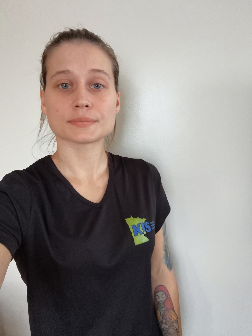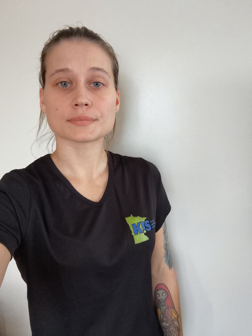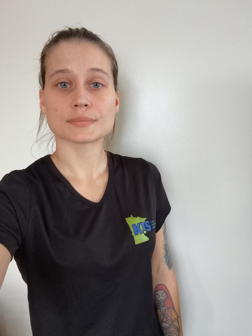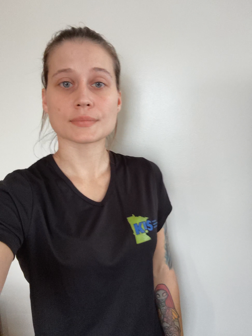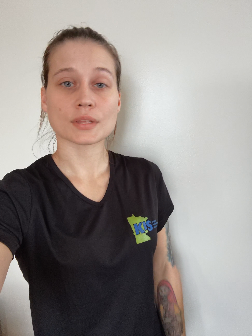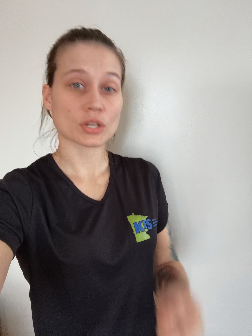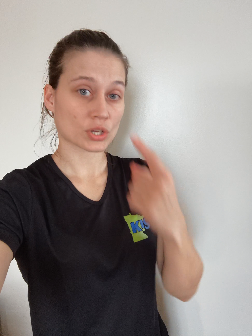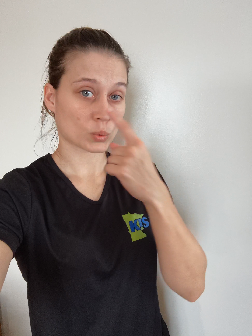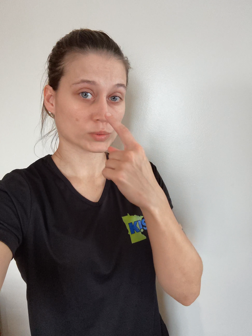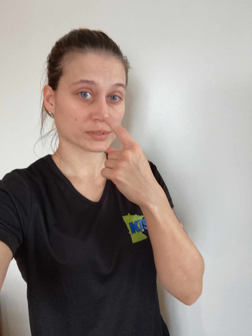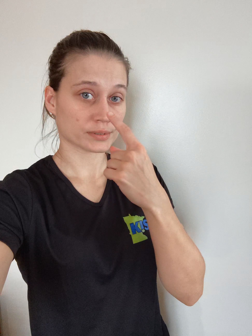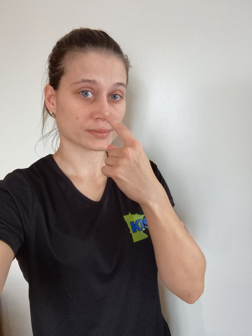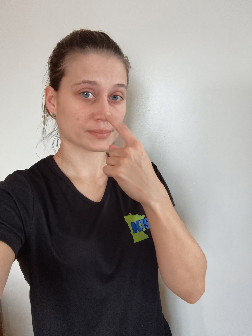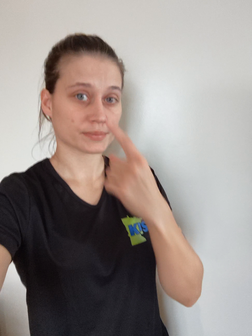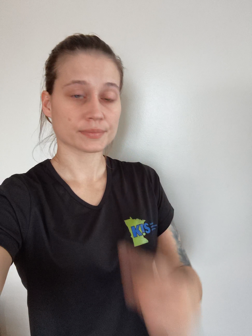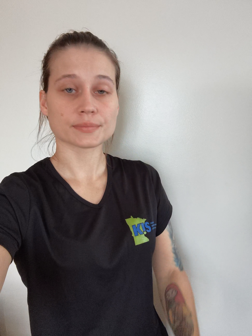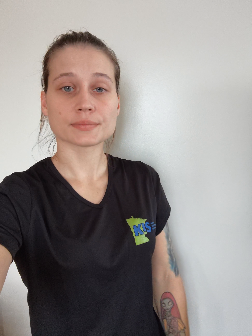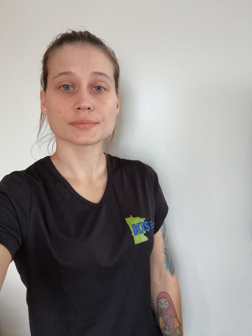nose